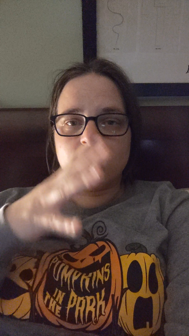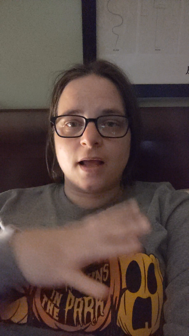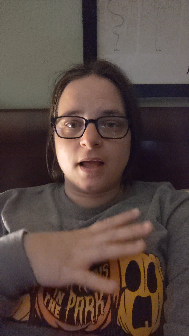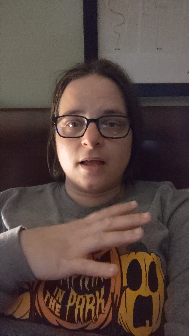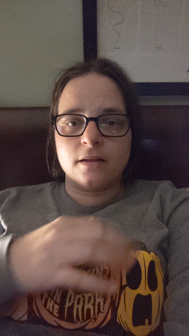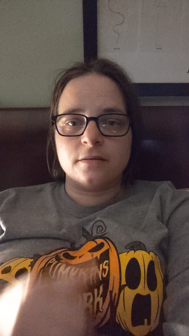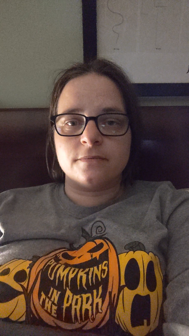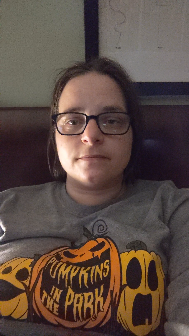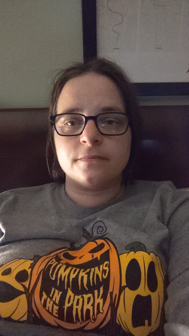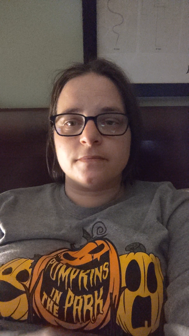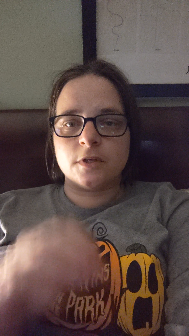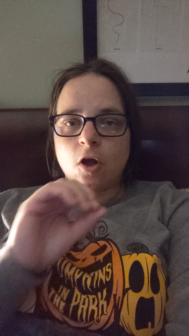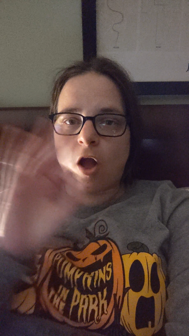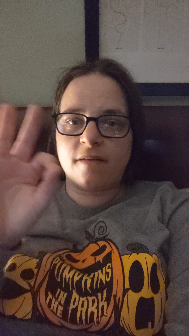off